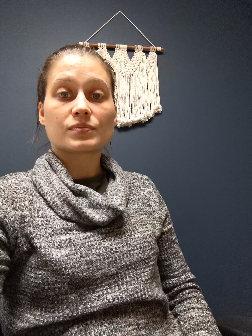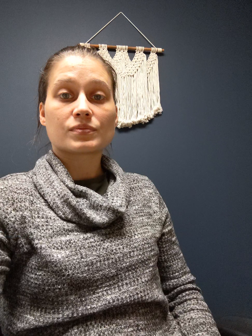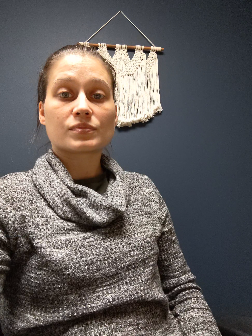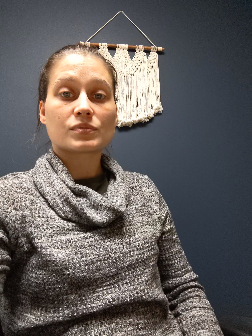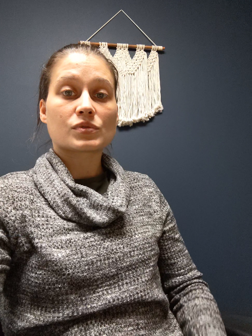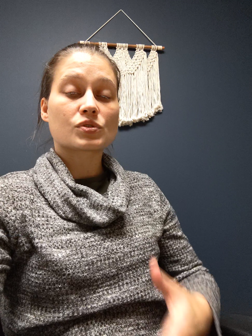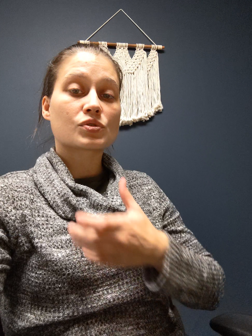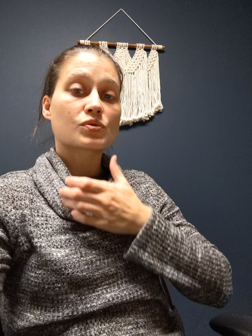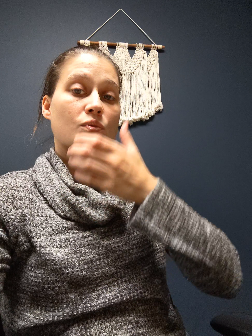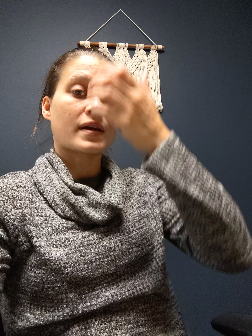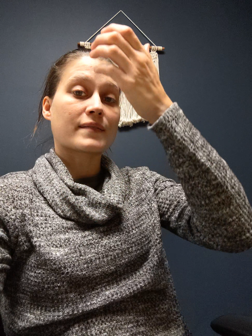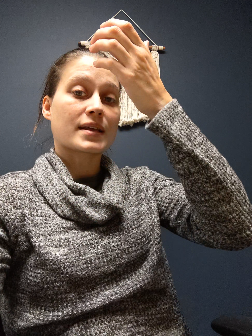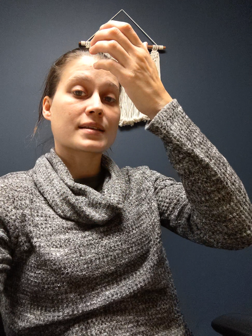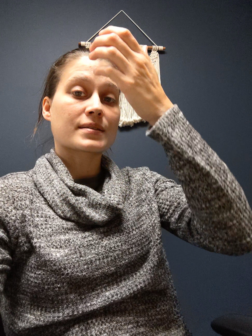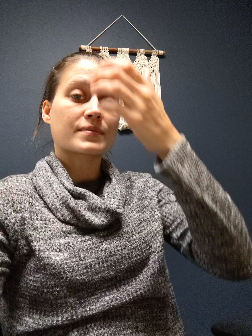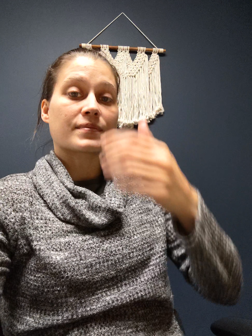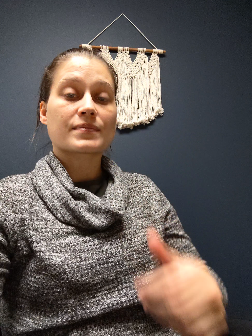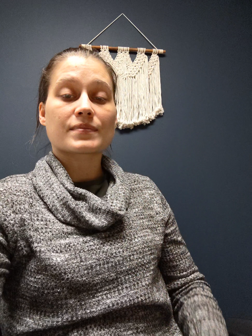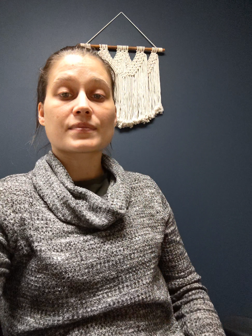giraffe